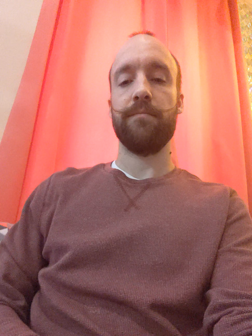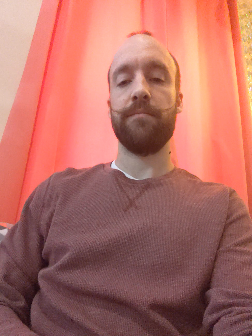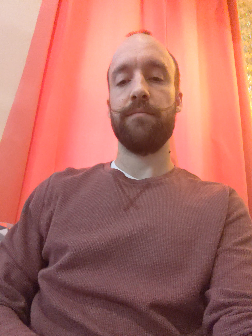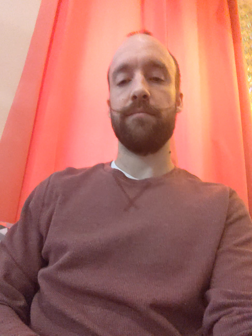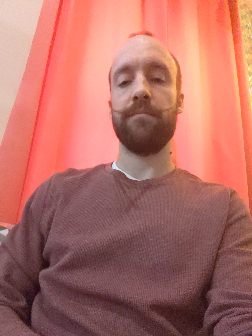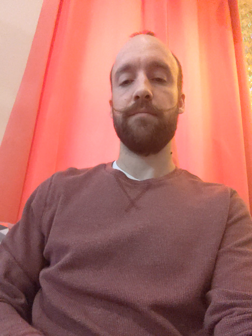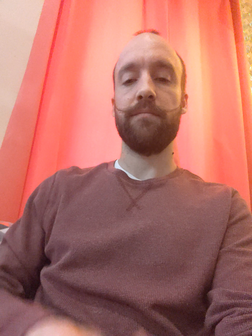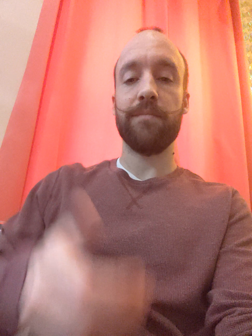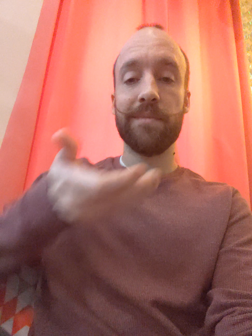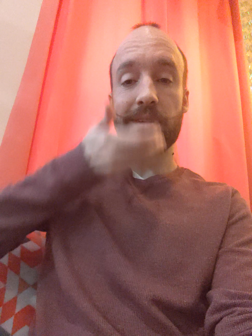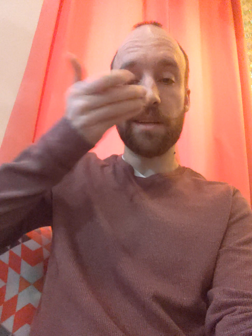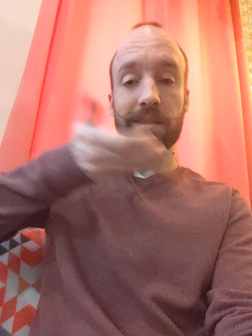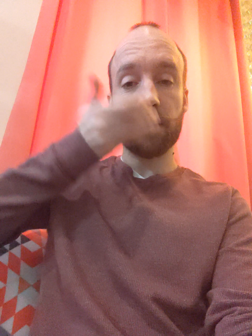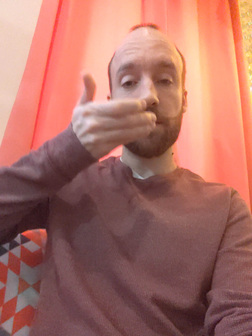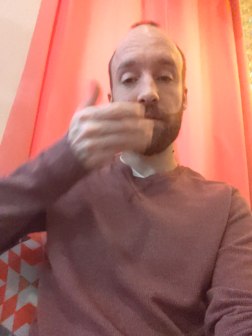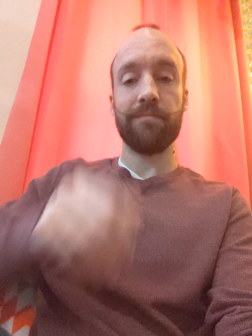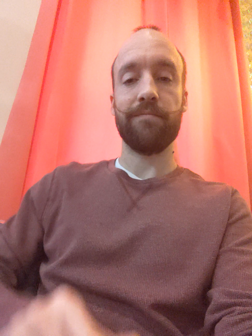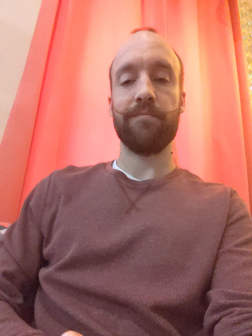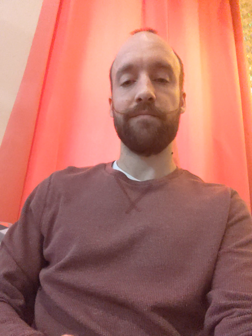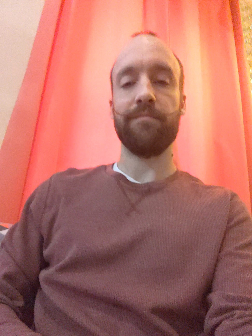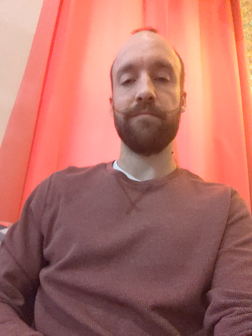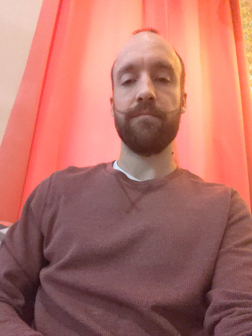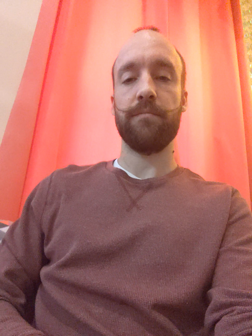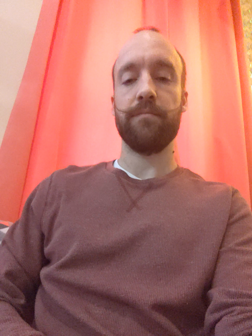cereal